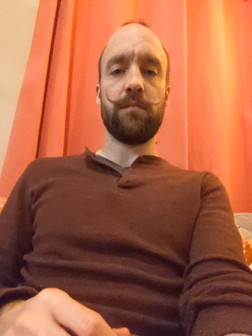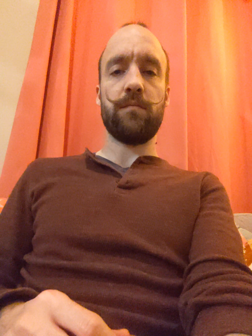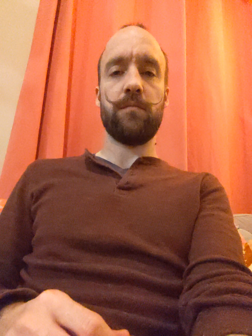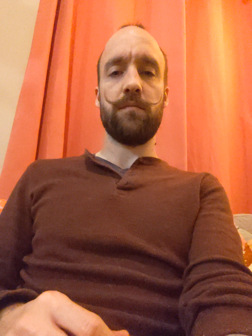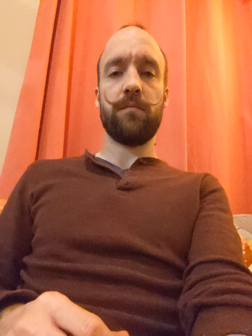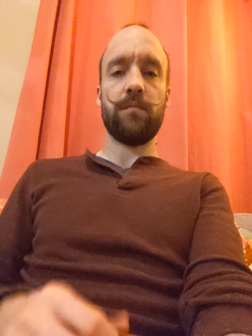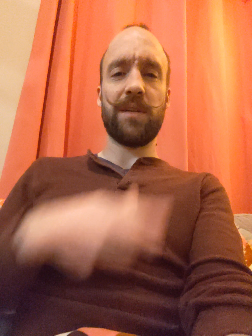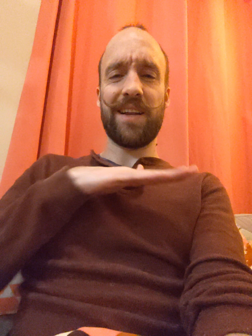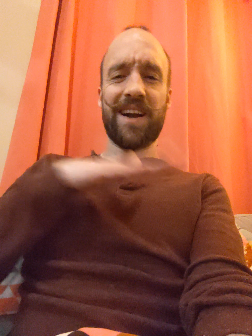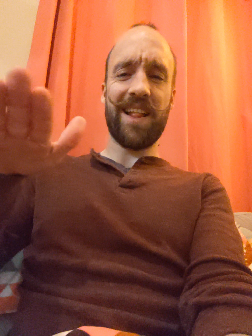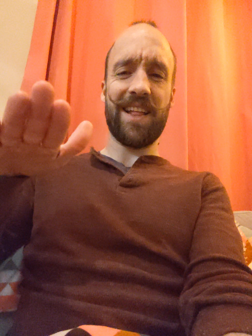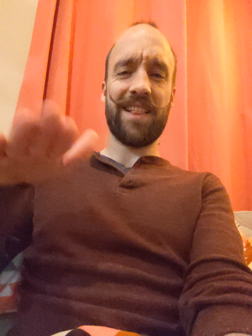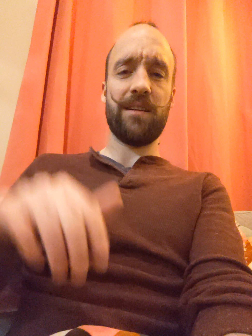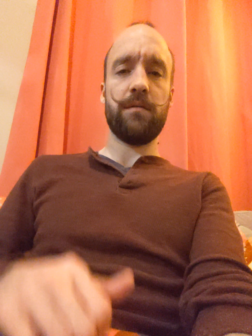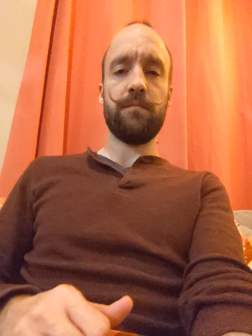clean